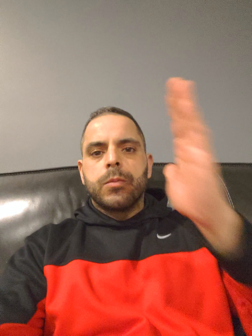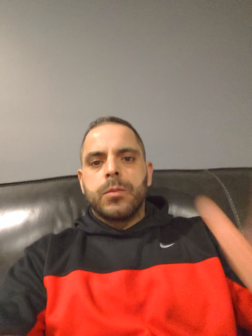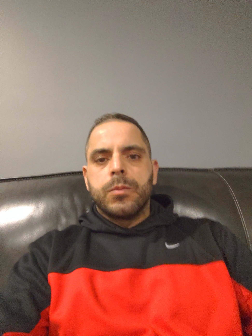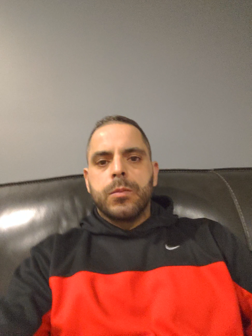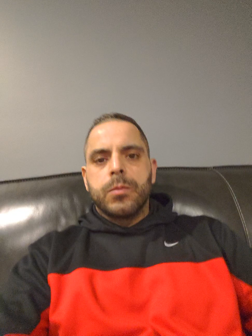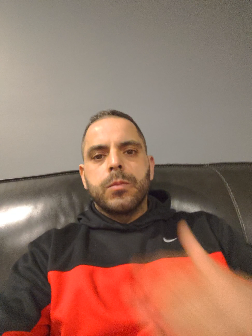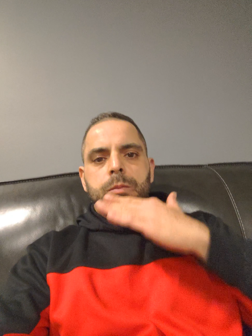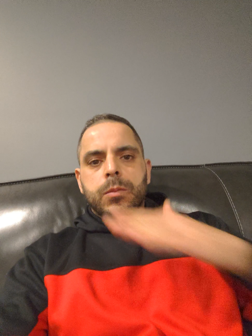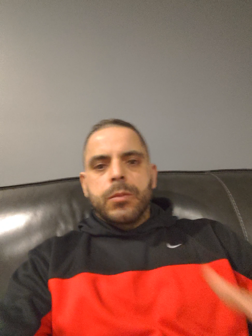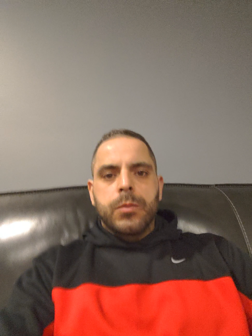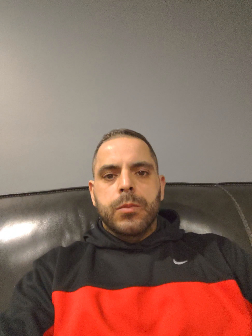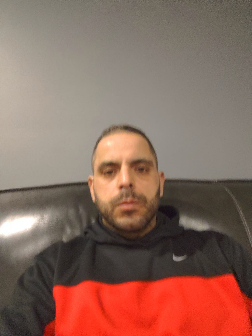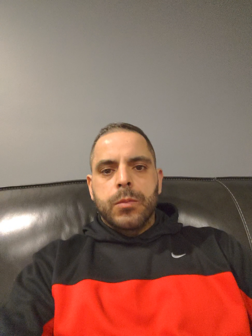quiet